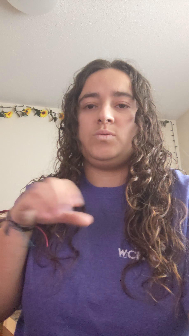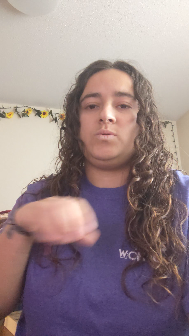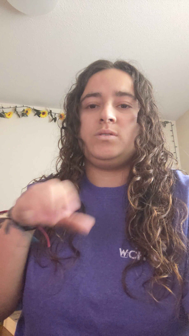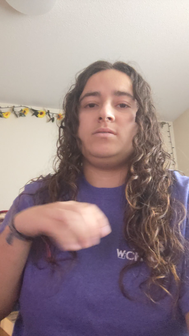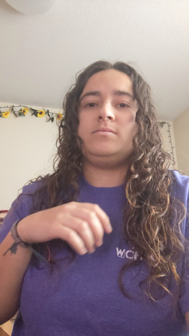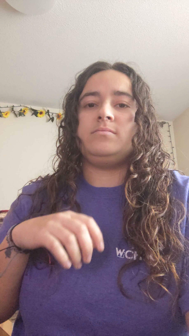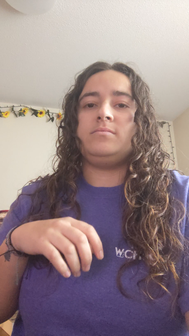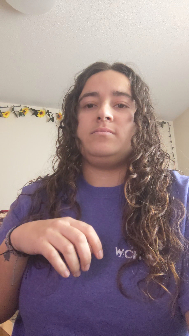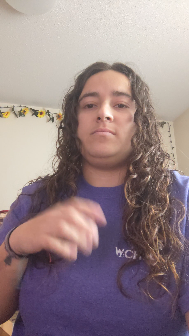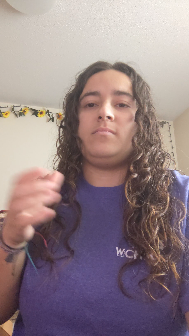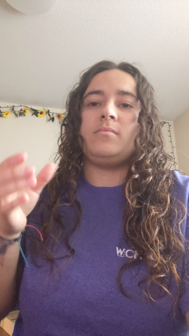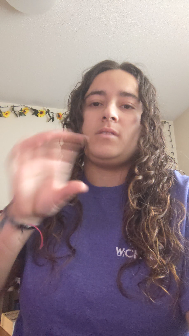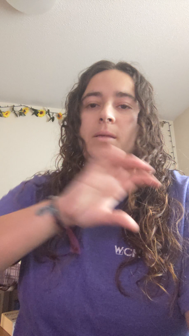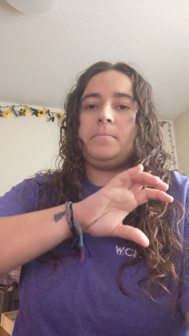dump